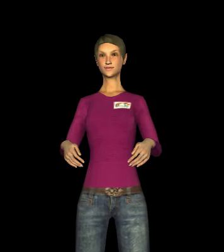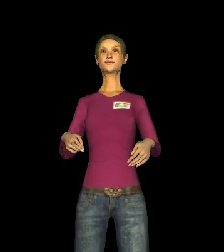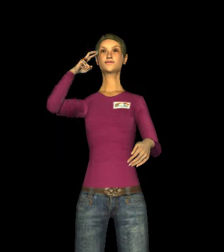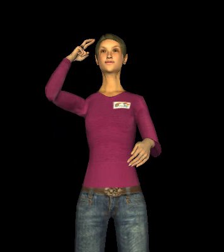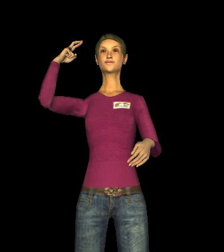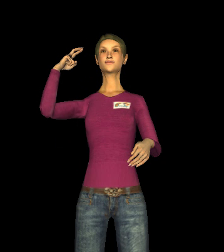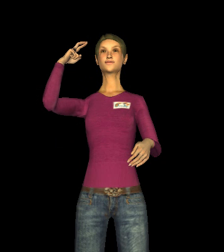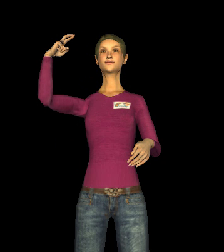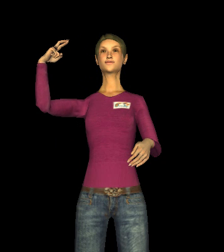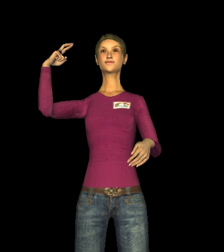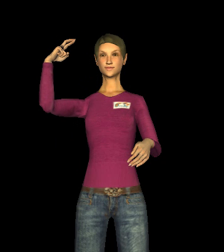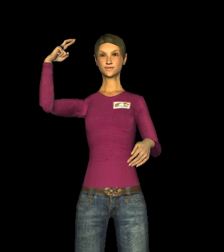حلم